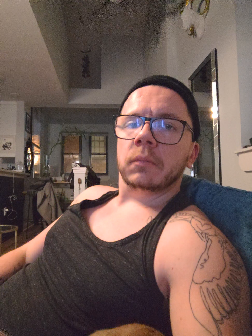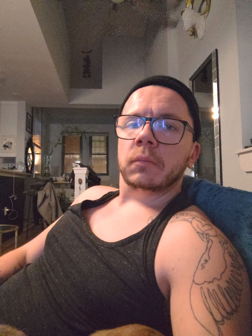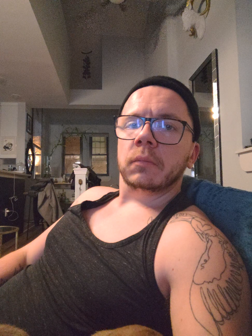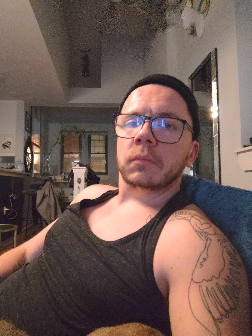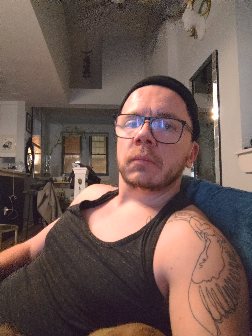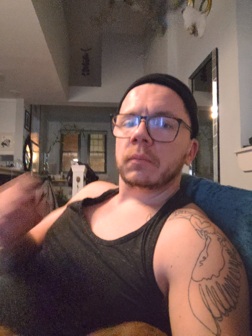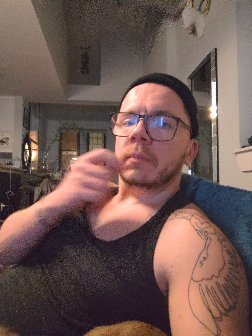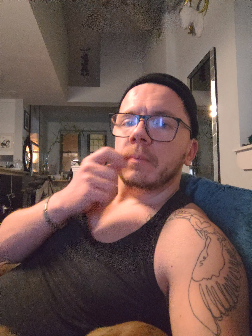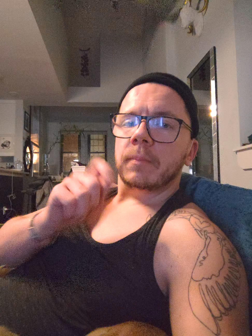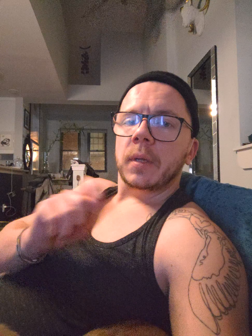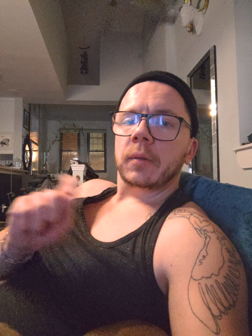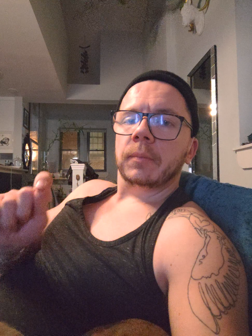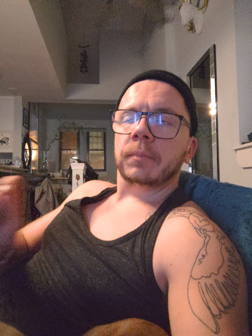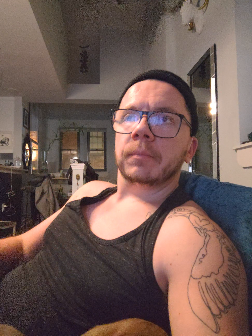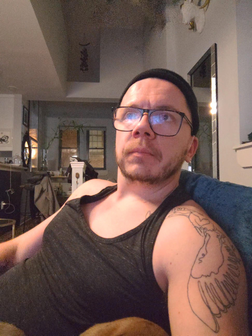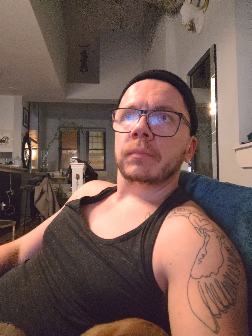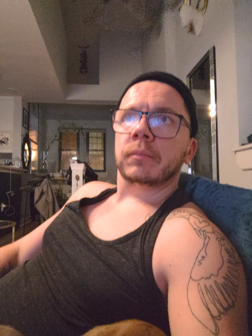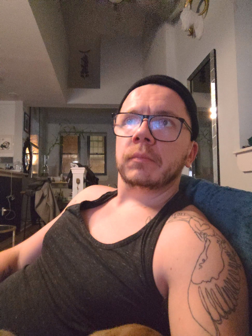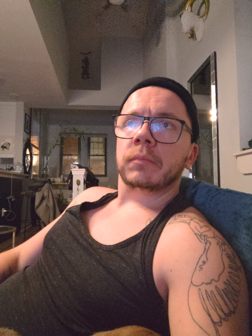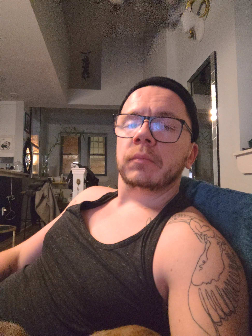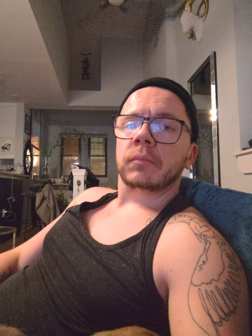pen